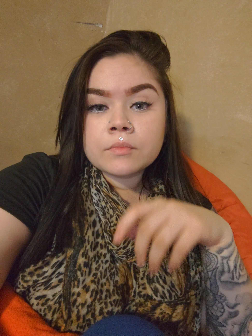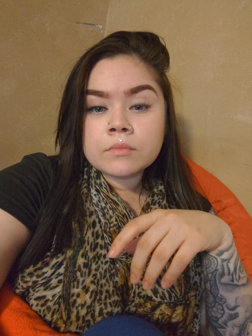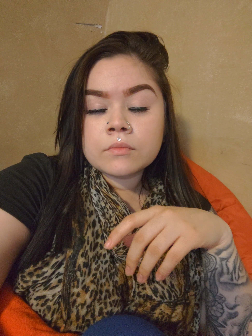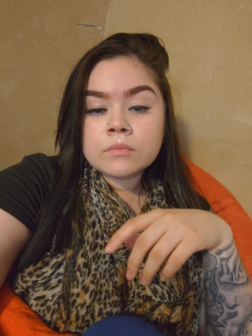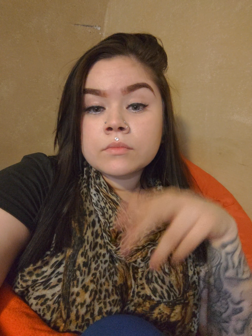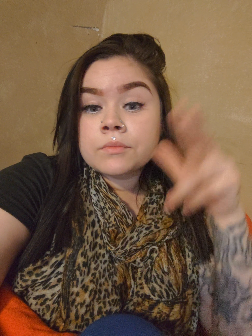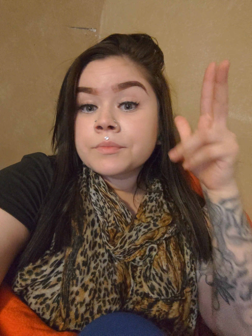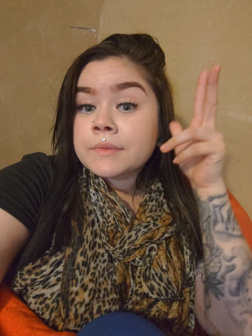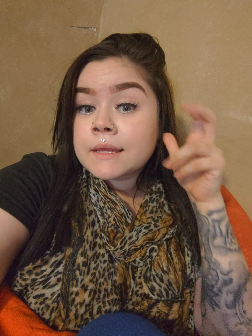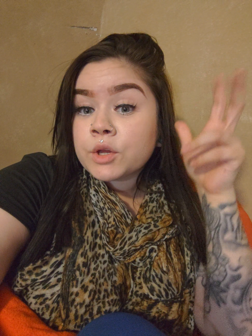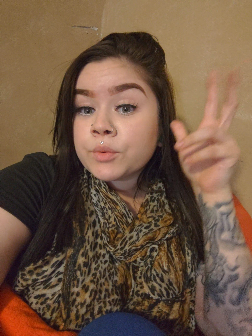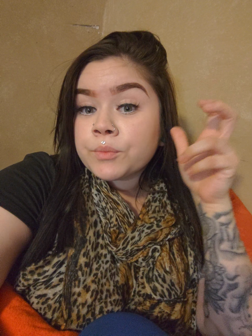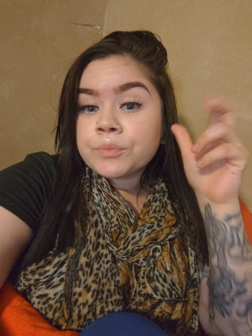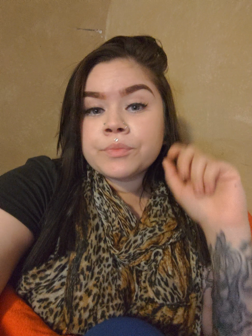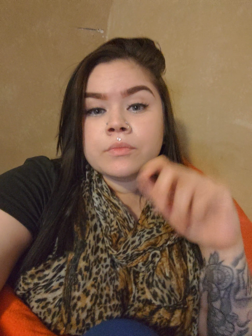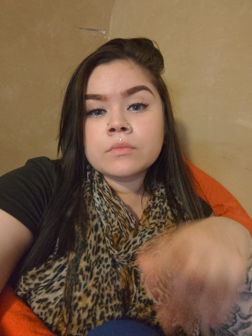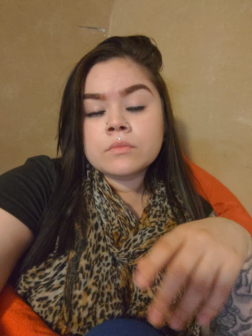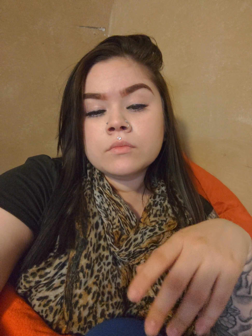hear